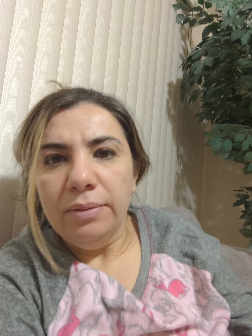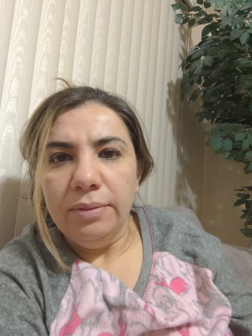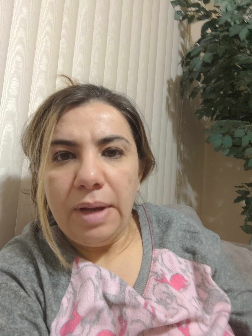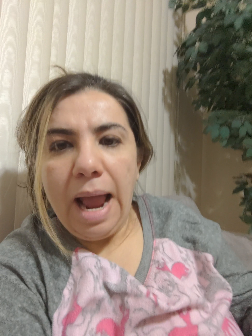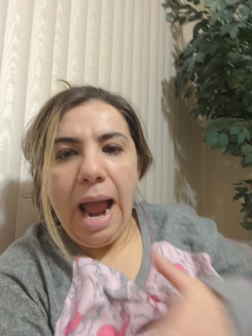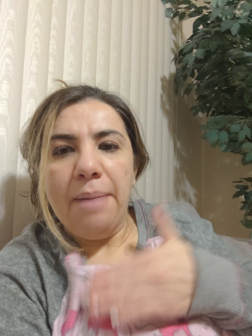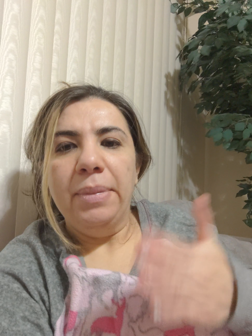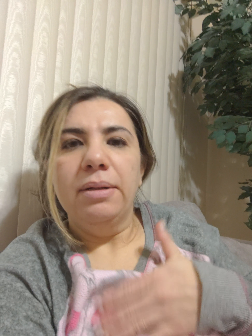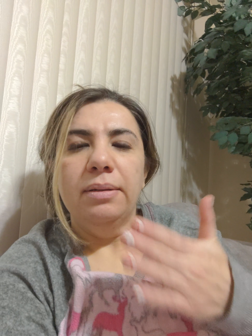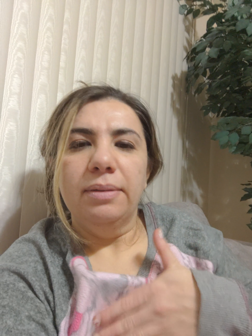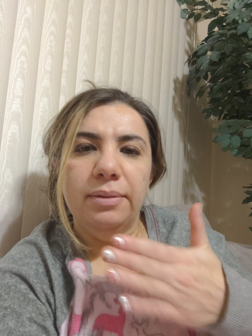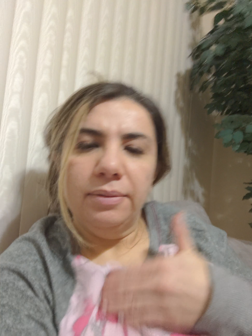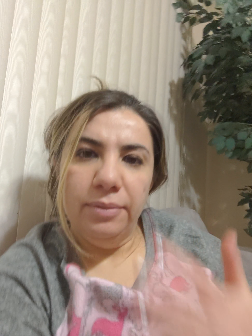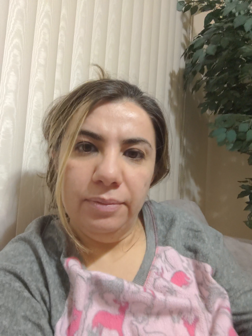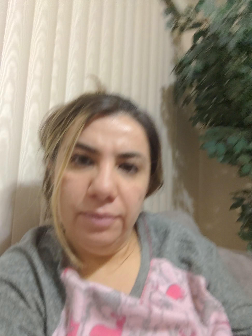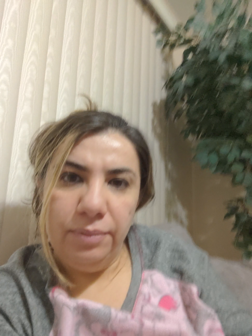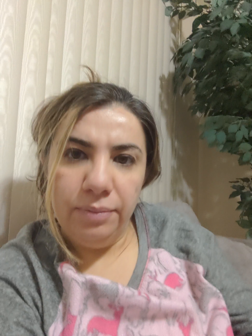happy